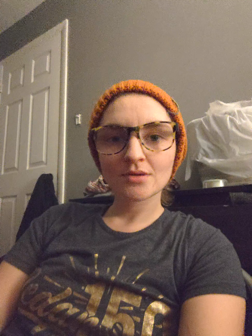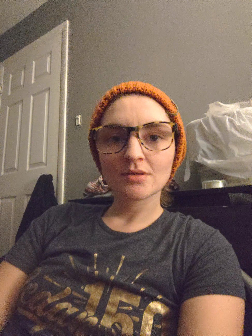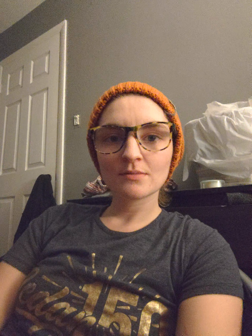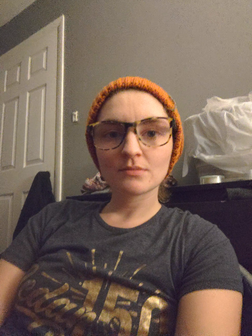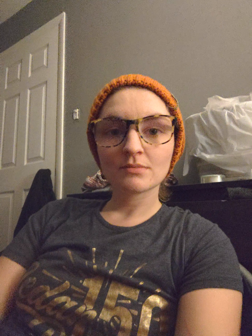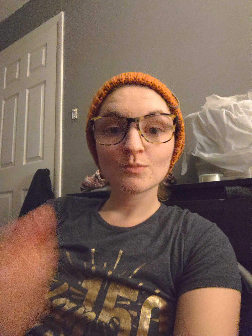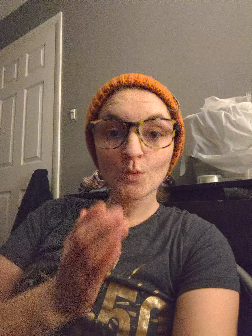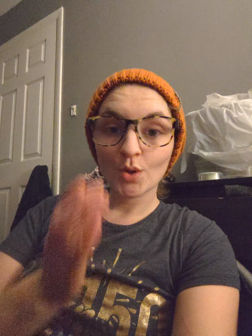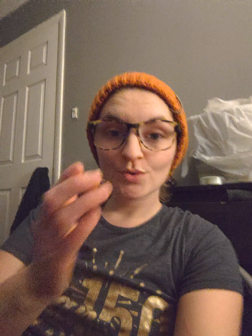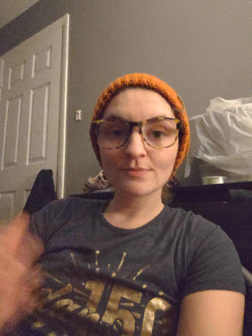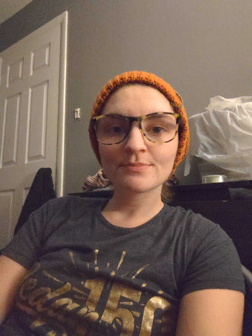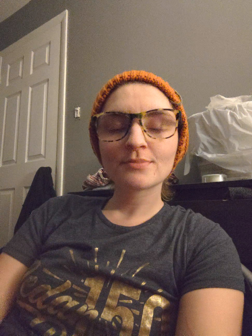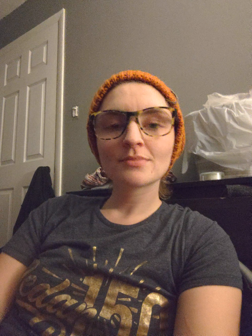boat